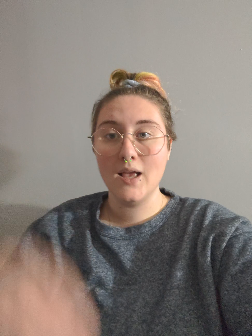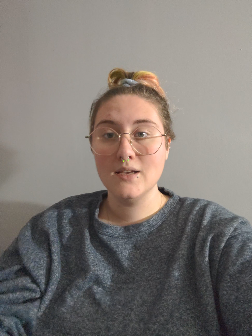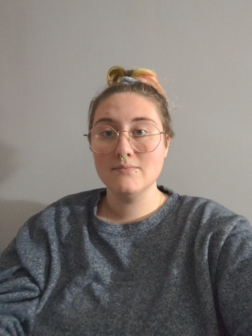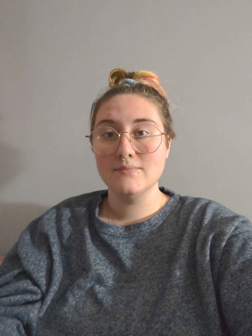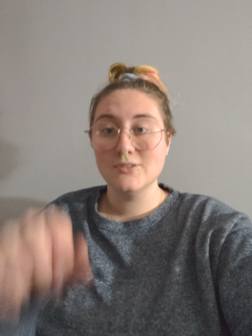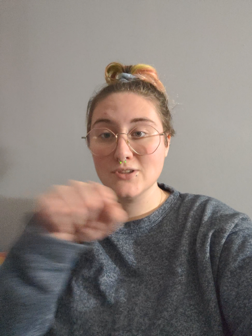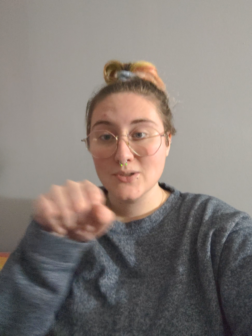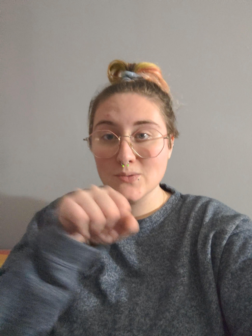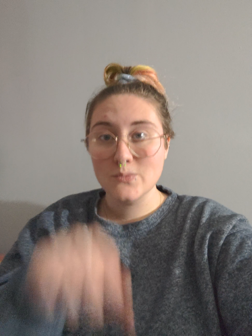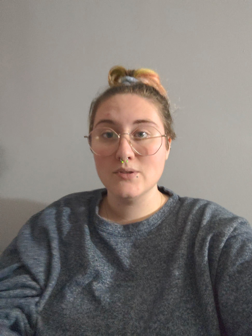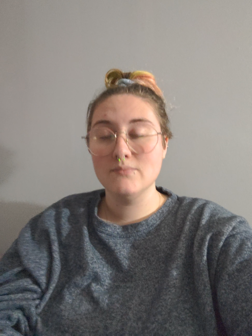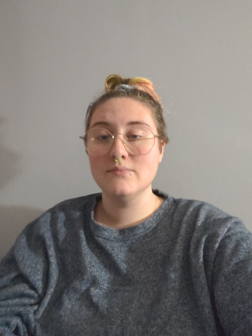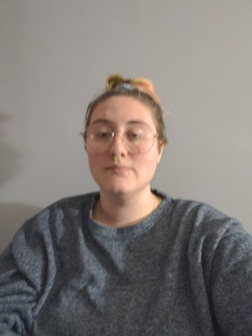shoe